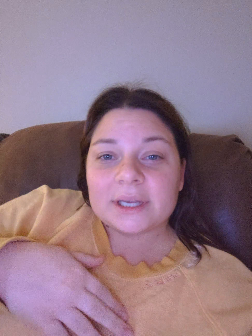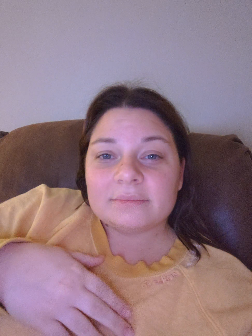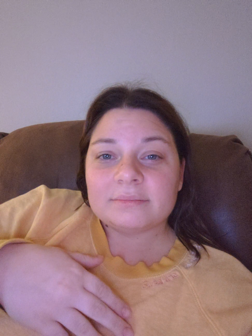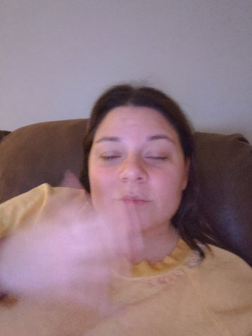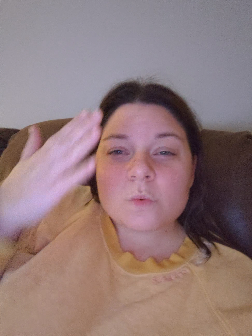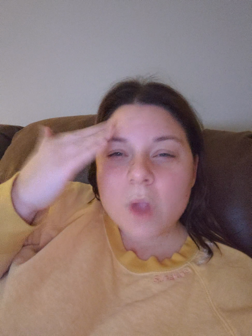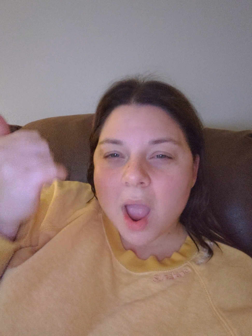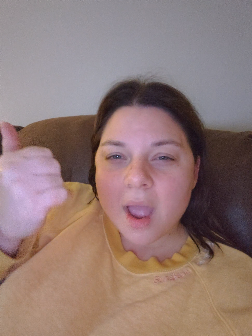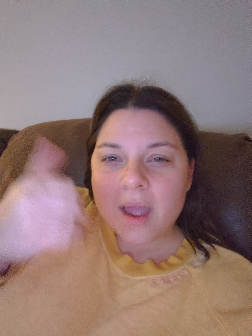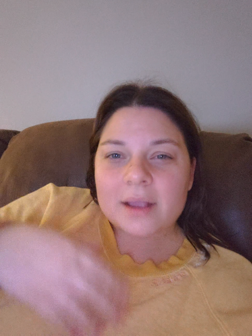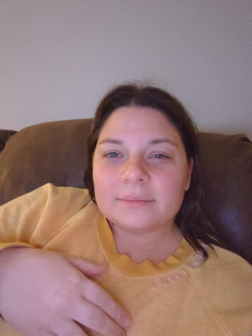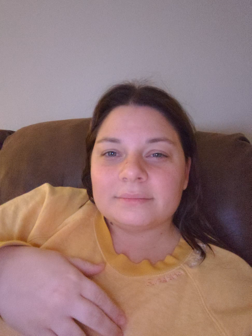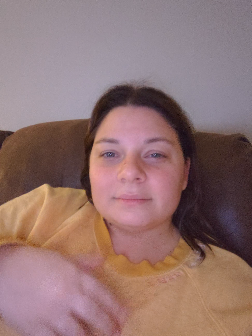why